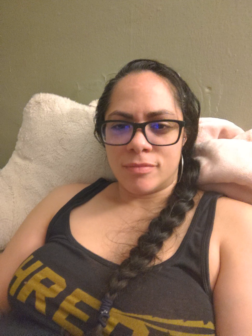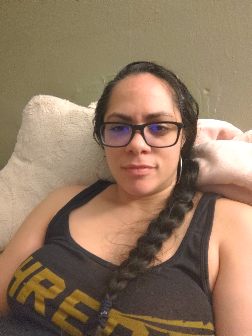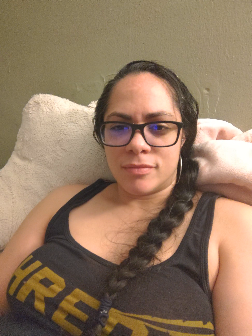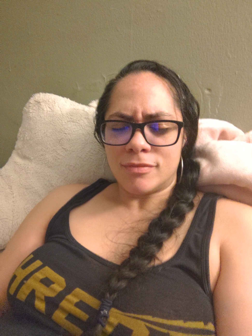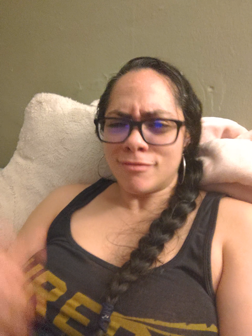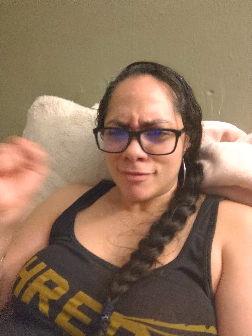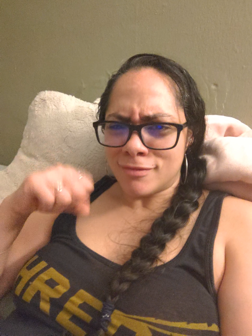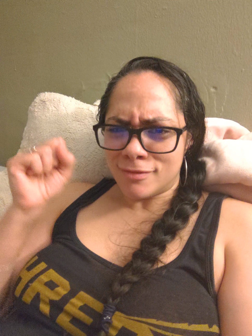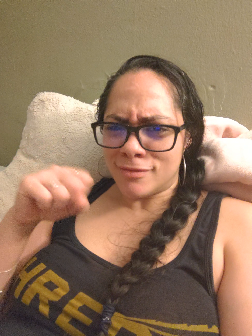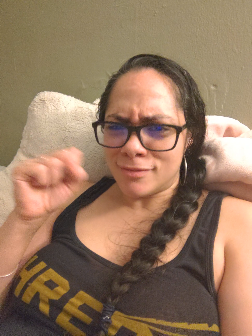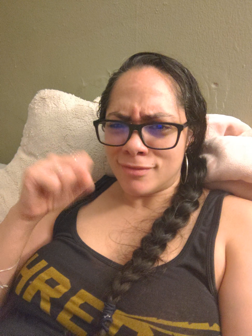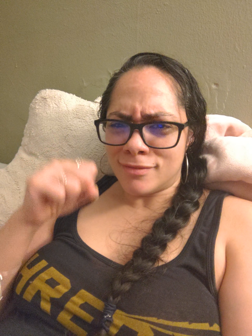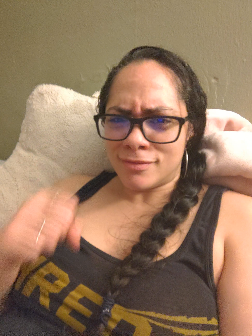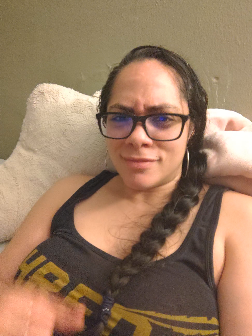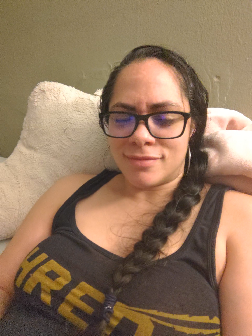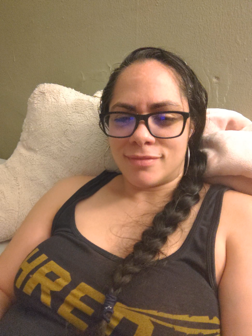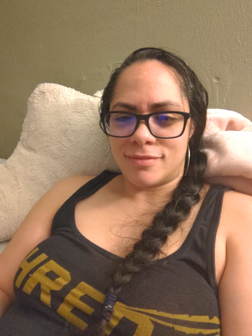yes